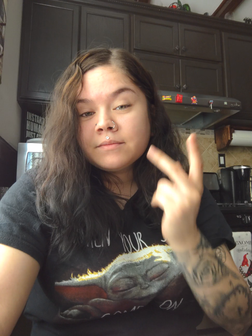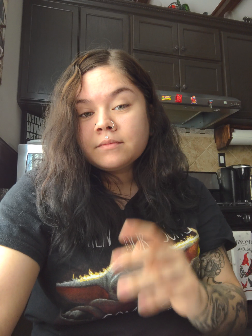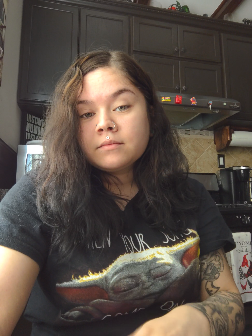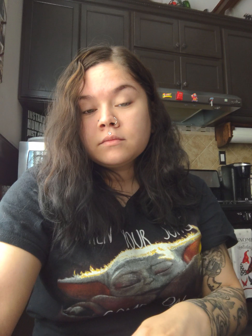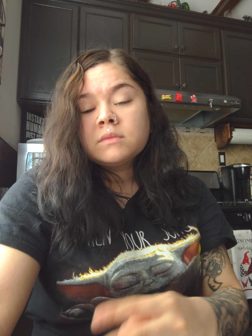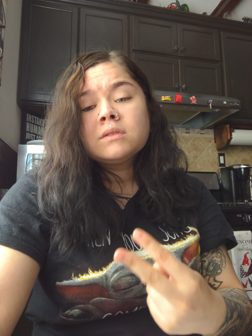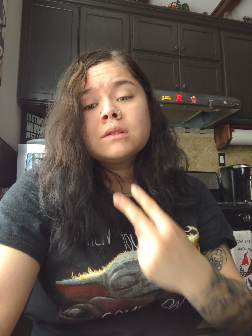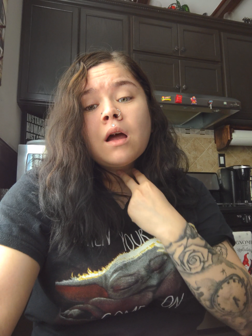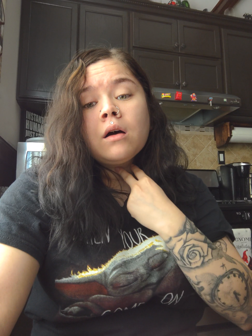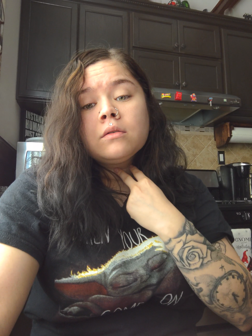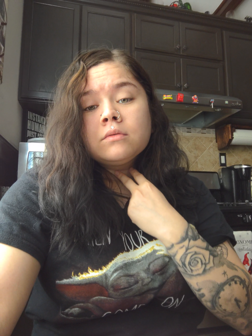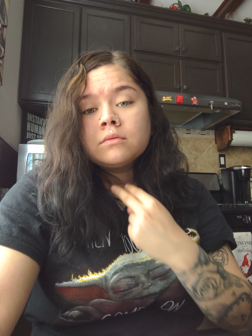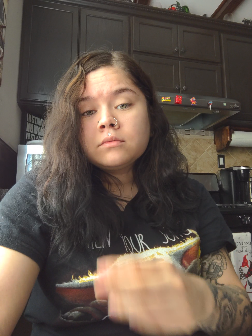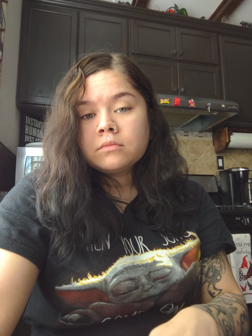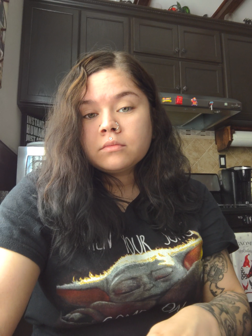stuck